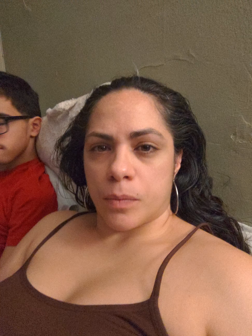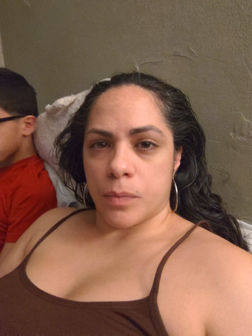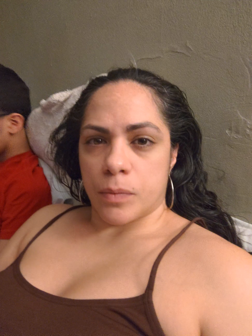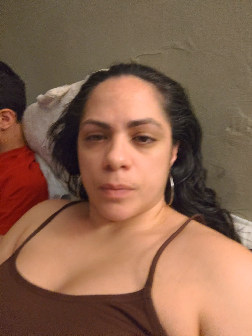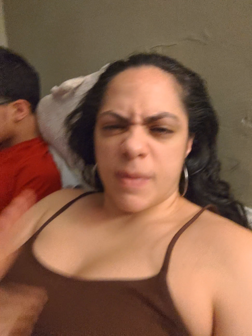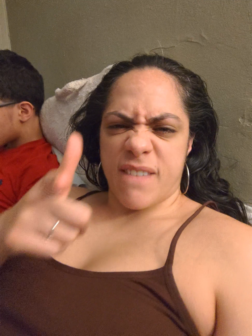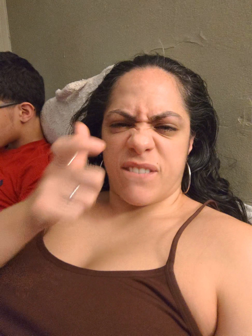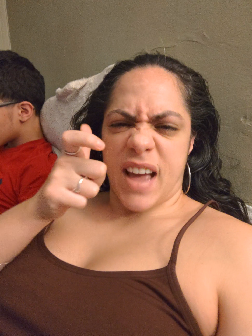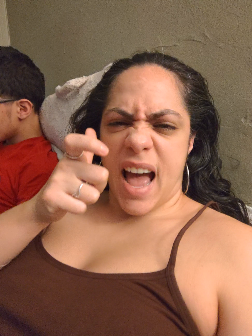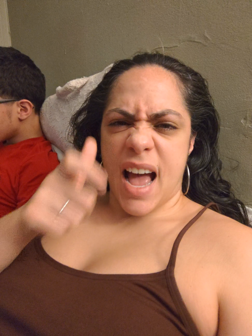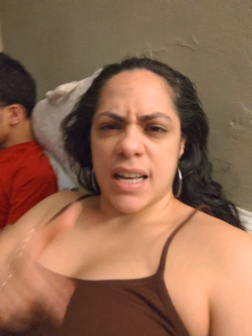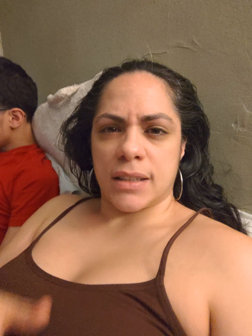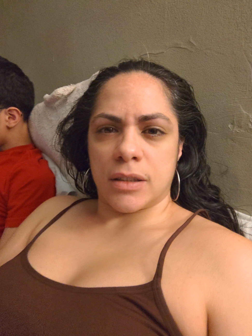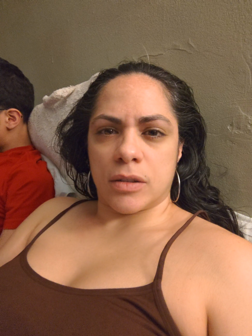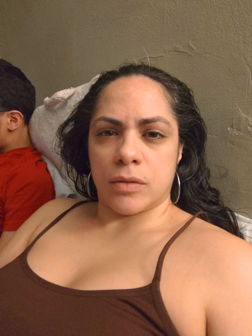fast